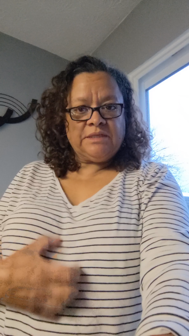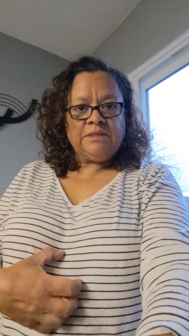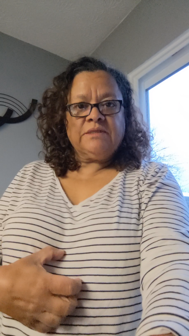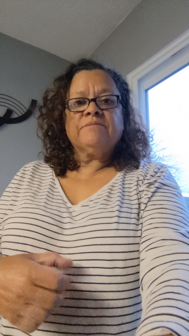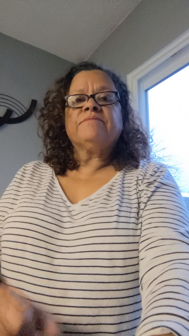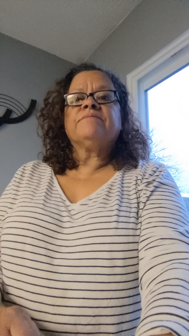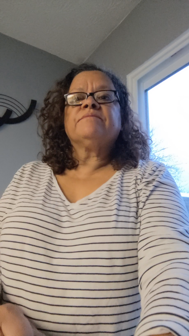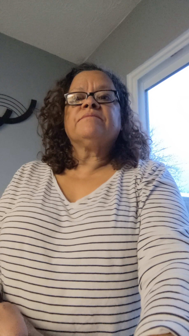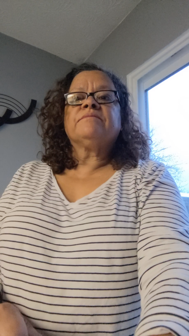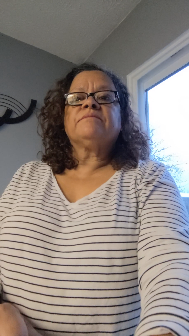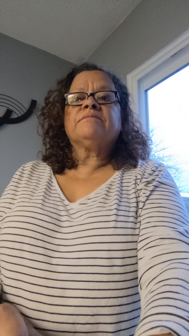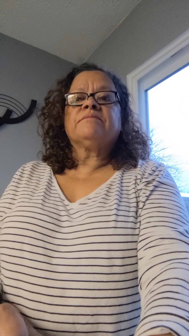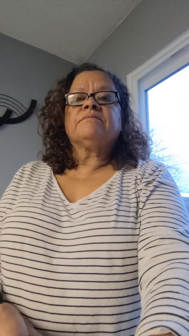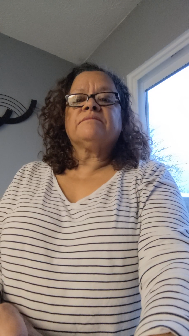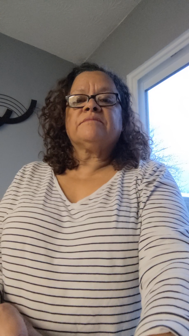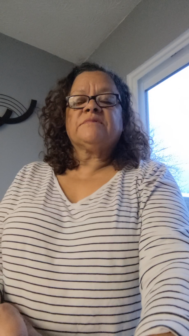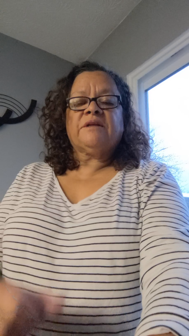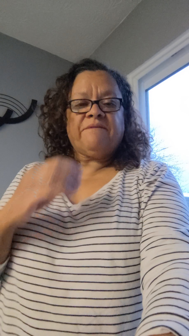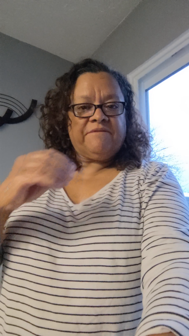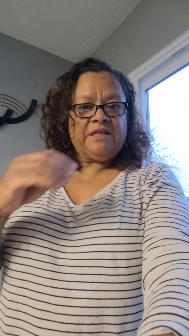fix